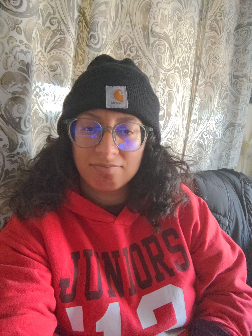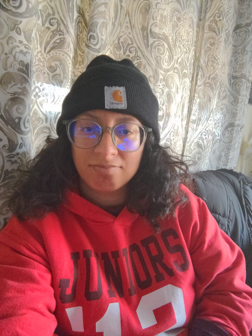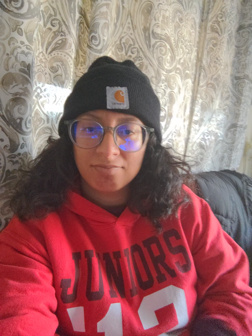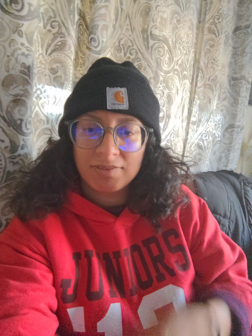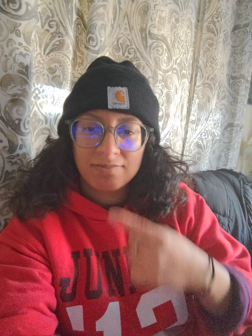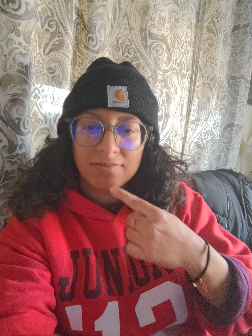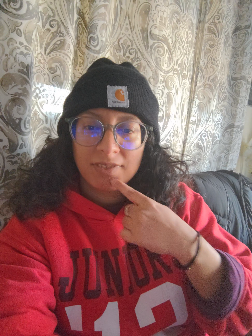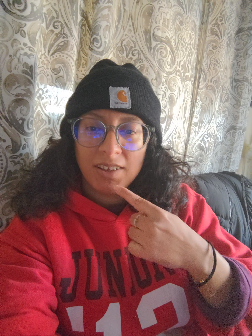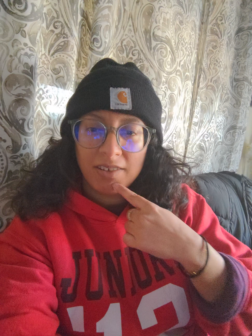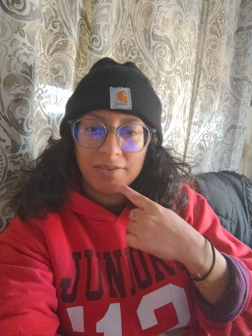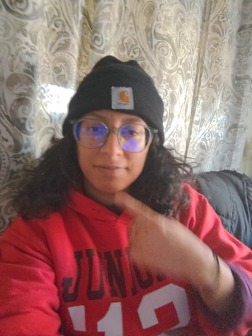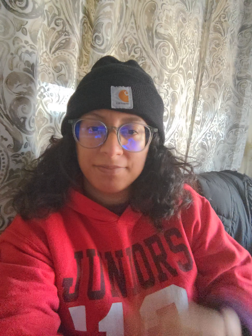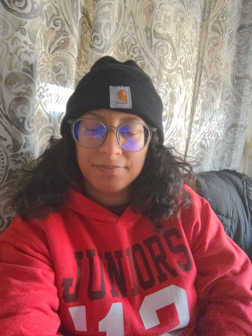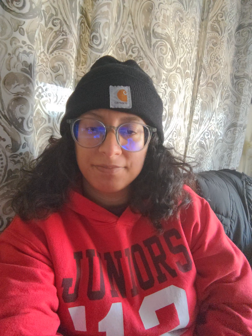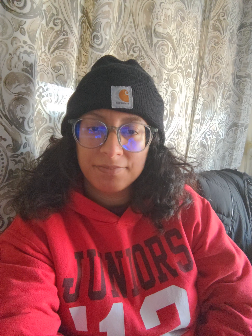say